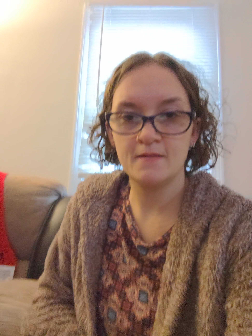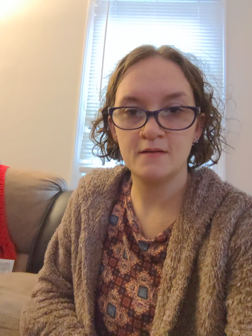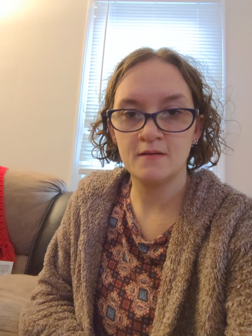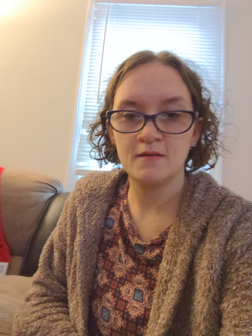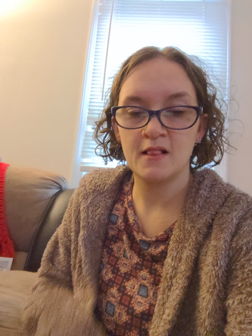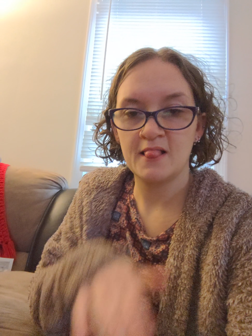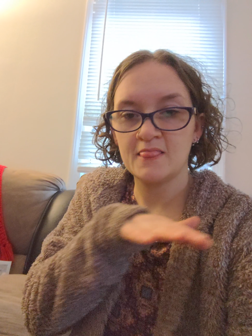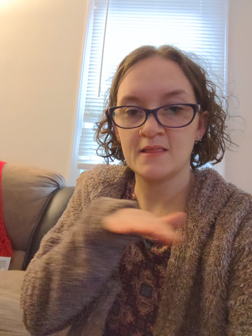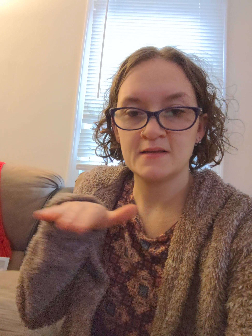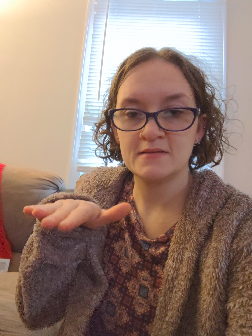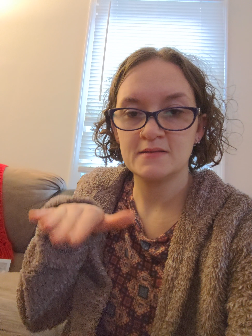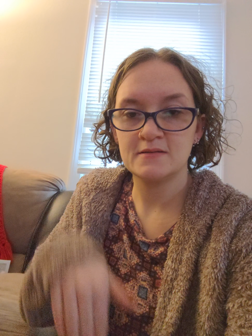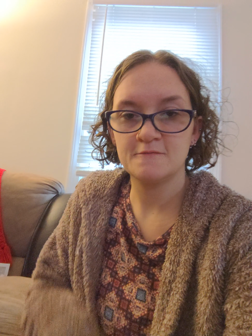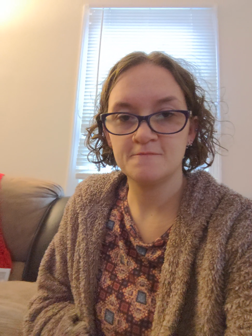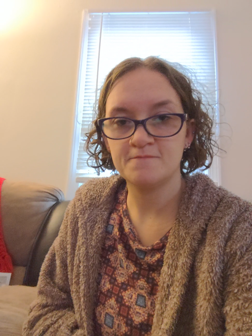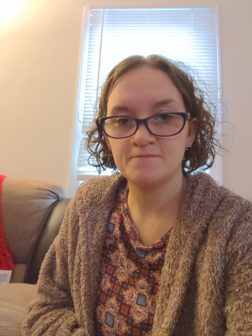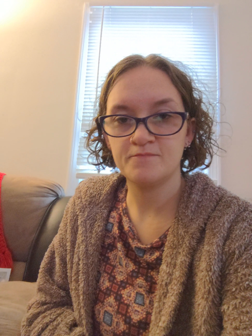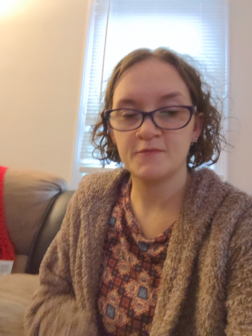clean